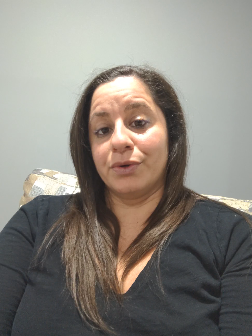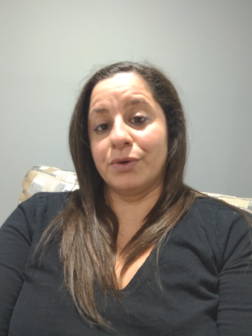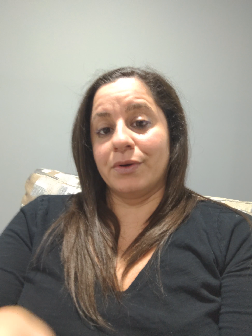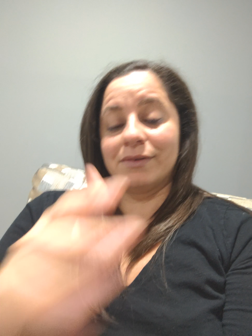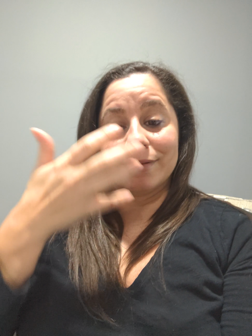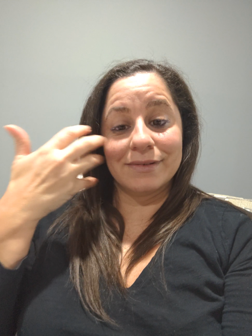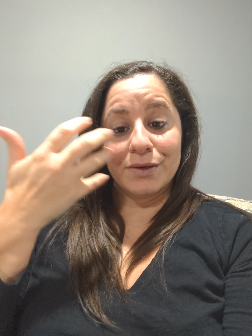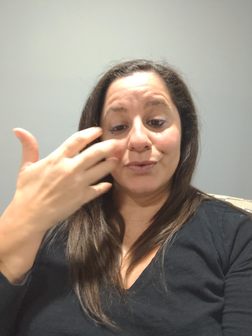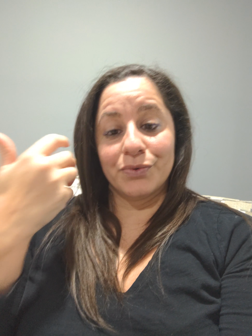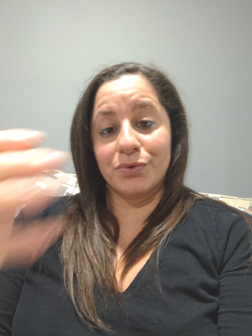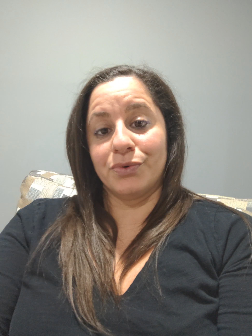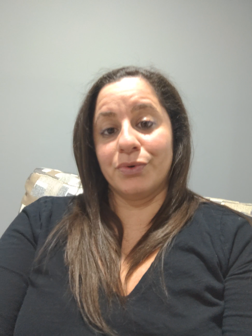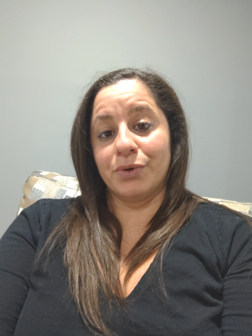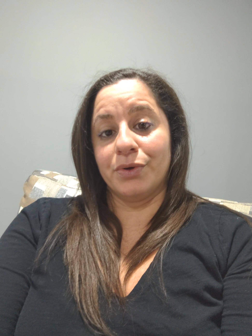tiger